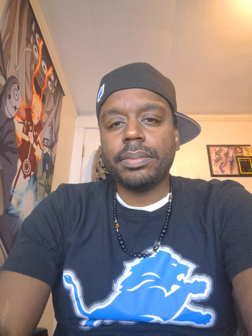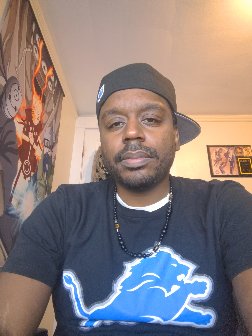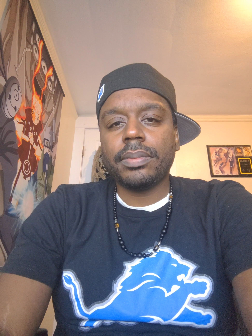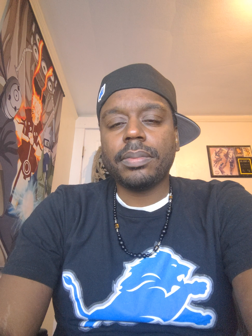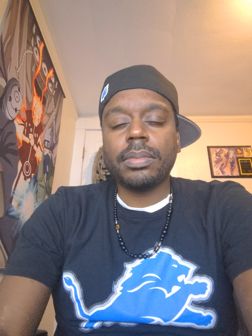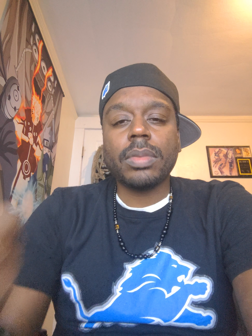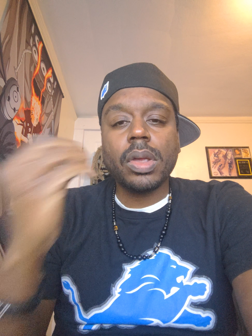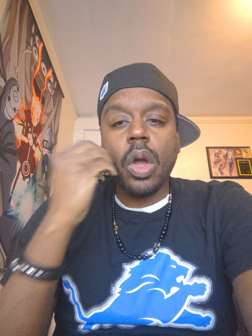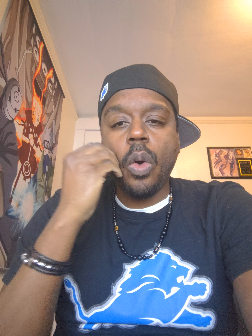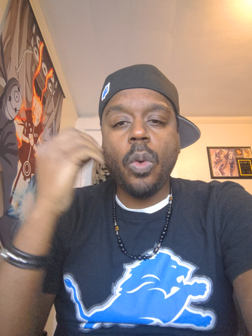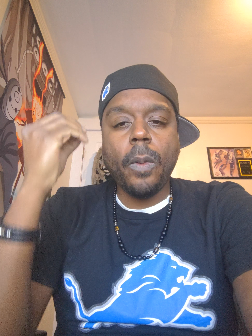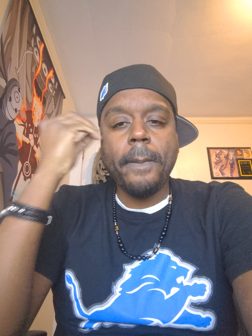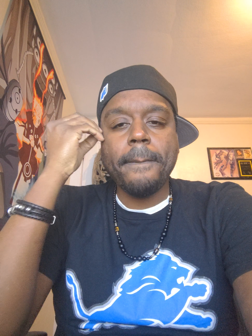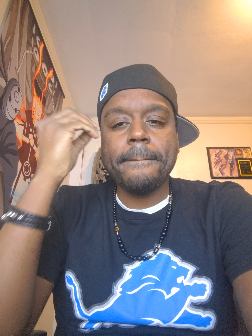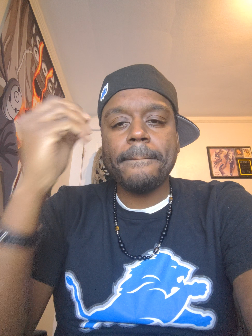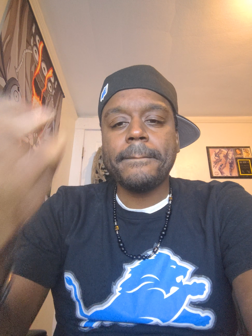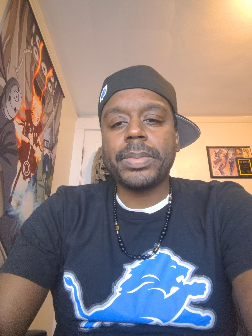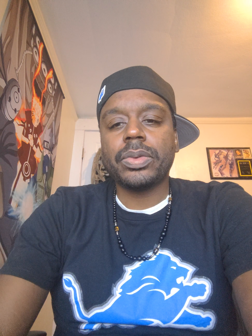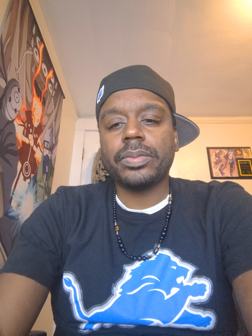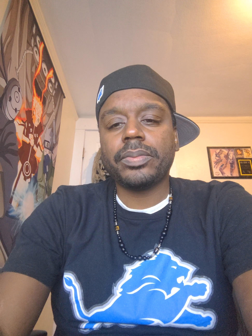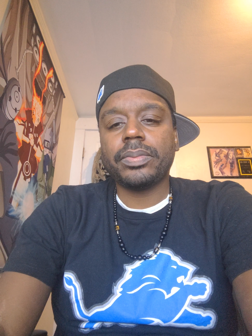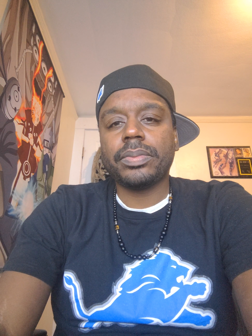home